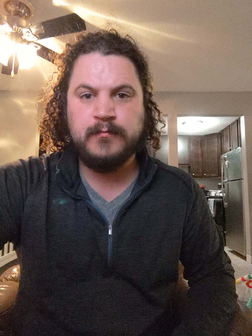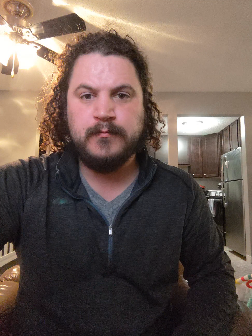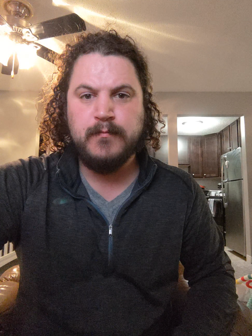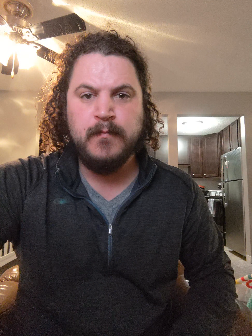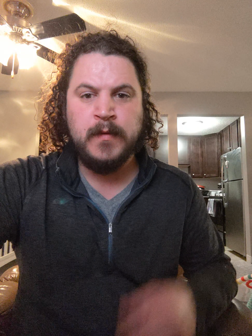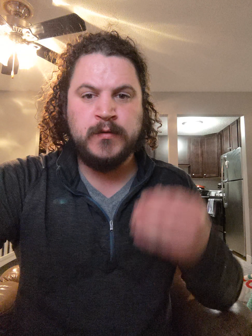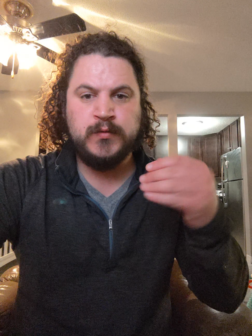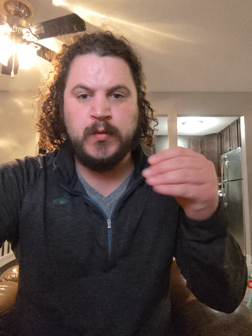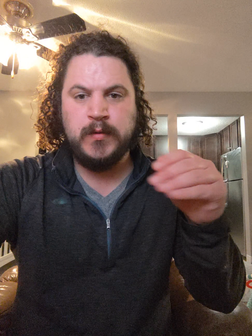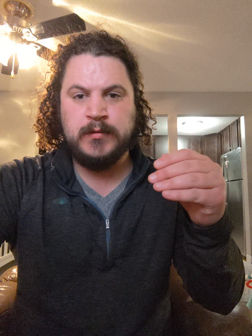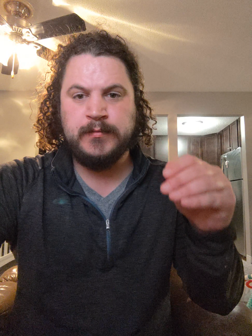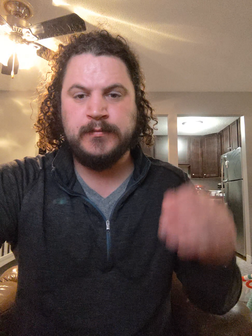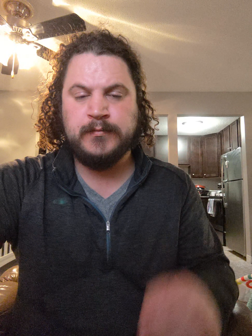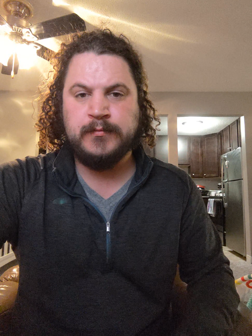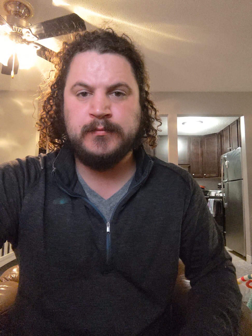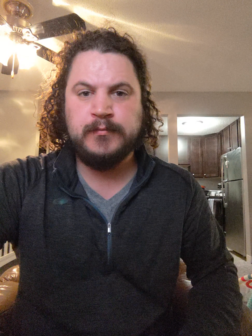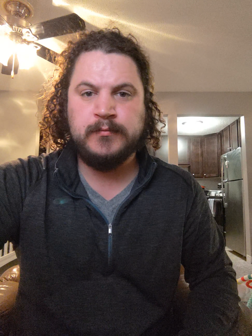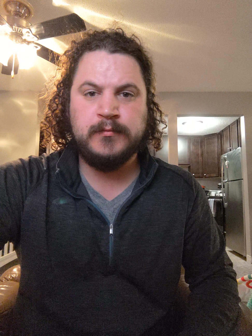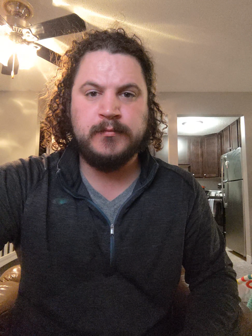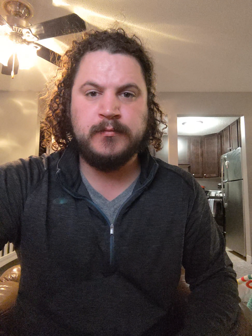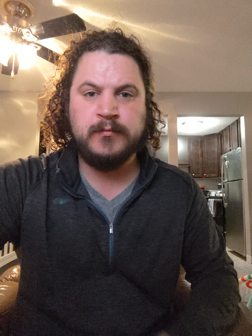store